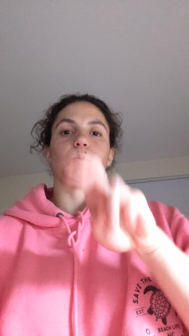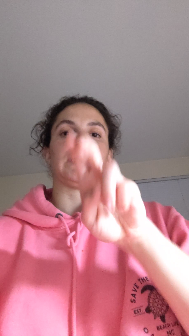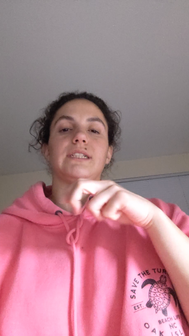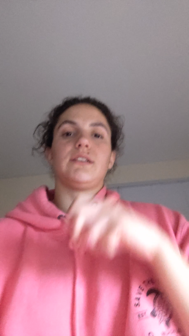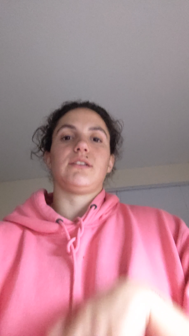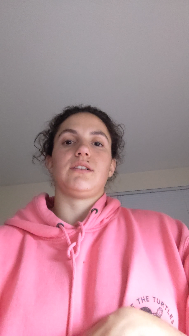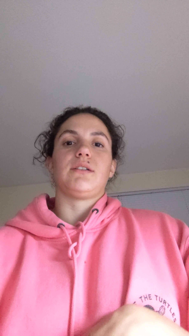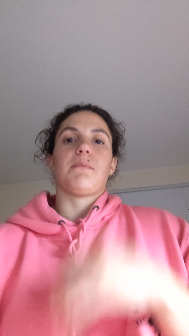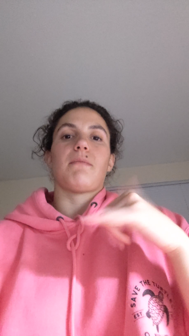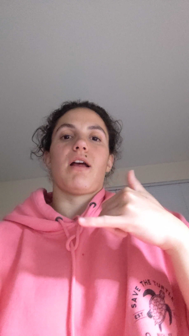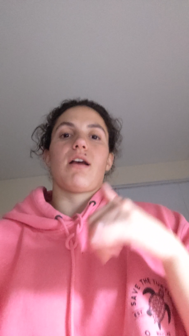play